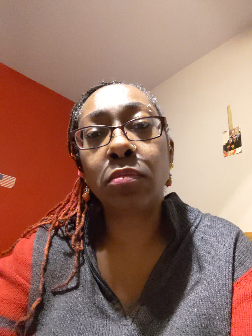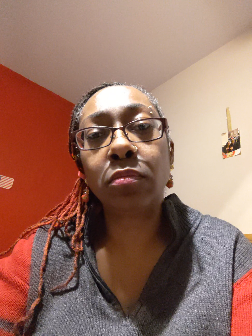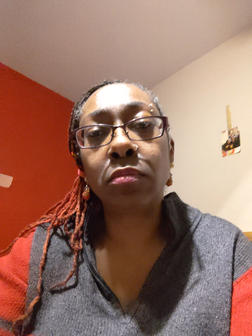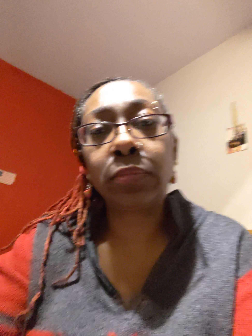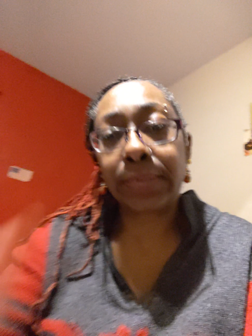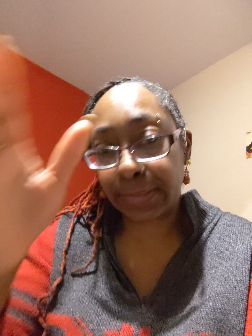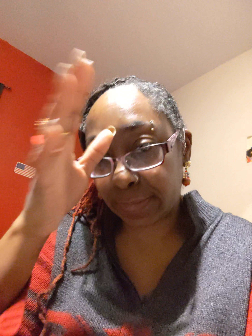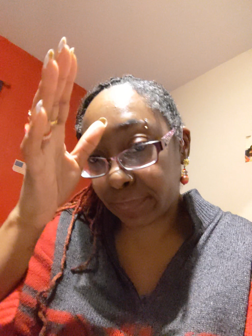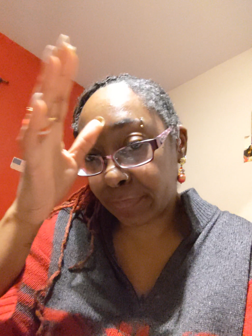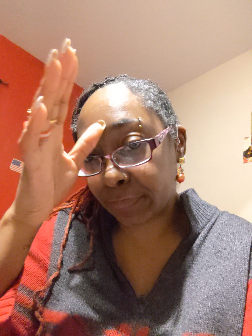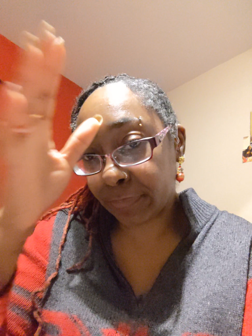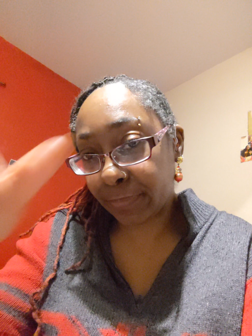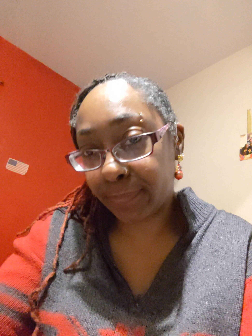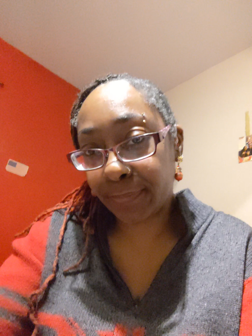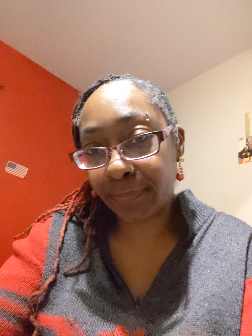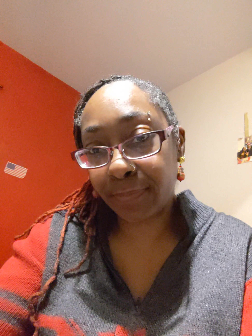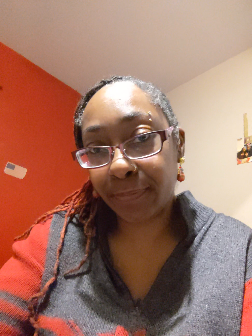dad